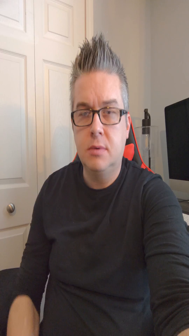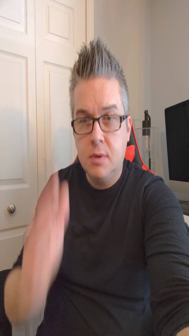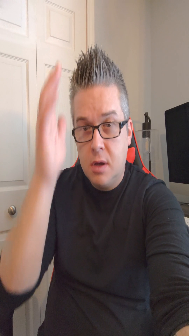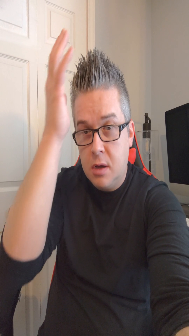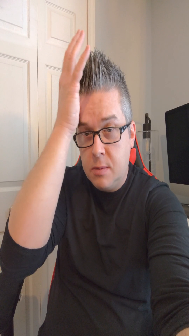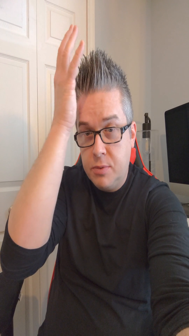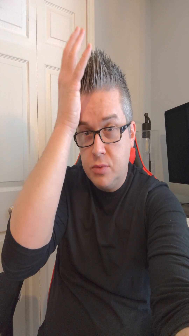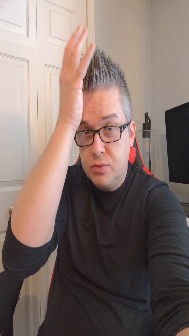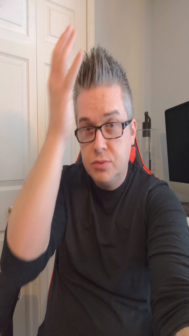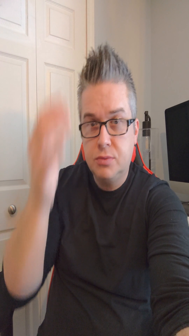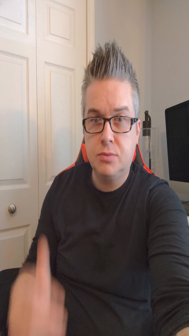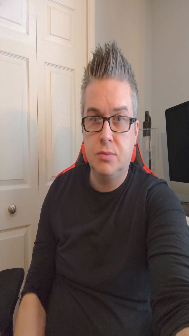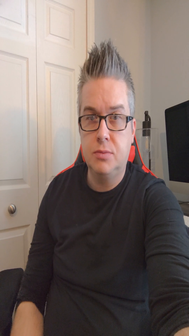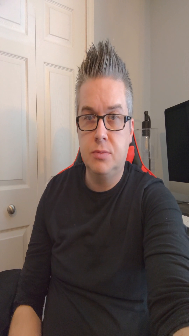garbage